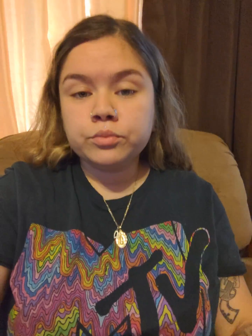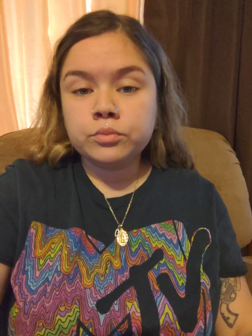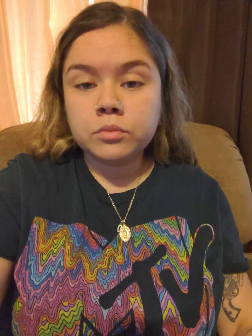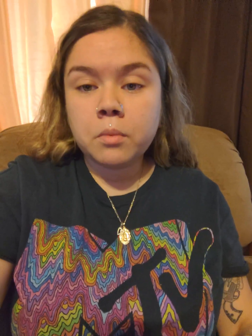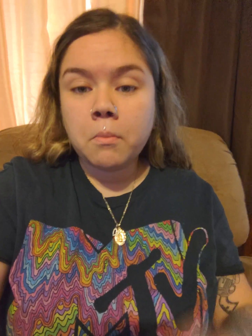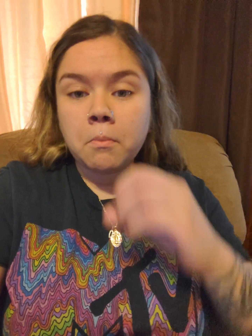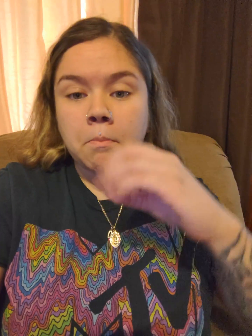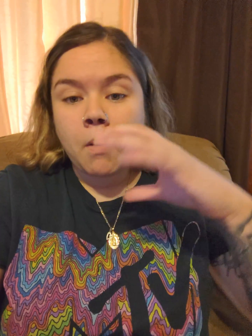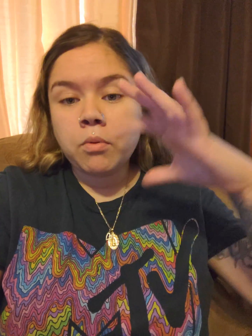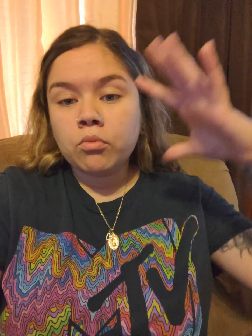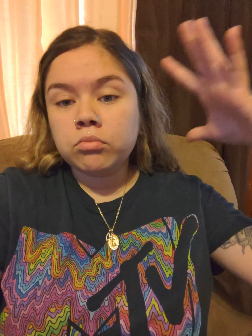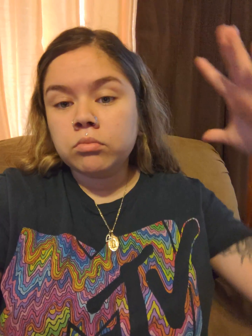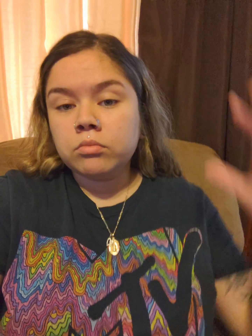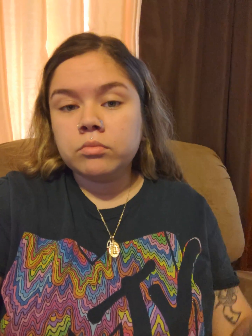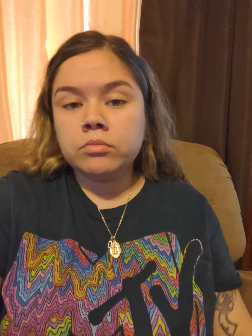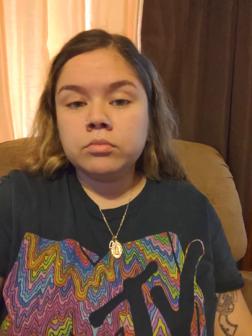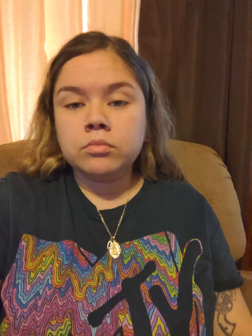bubbles